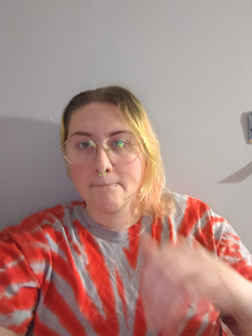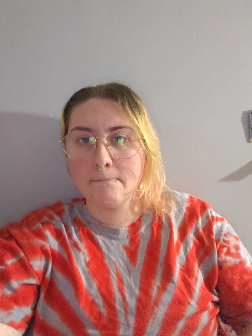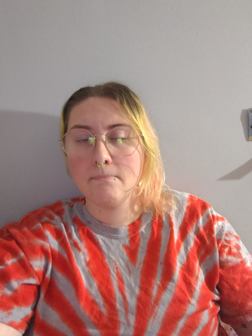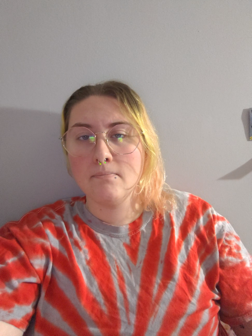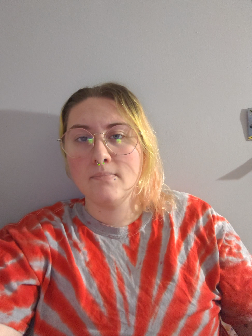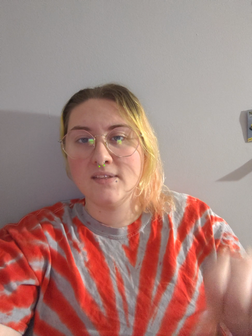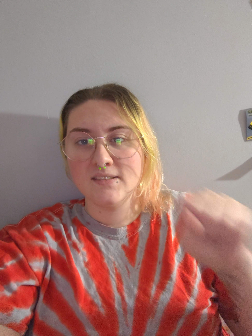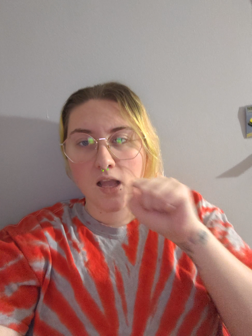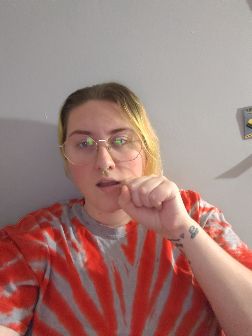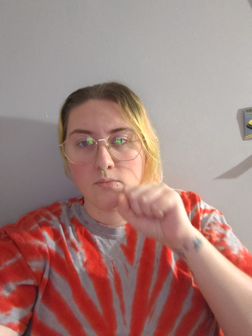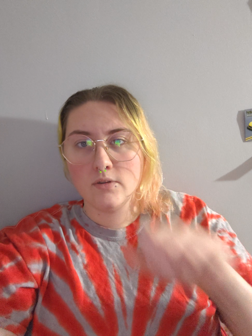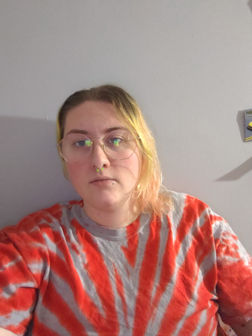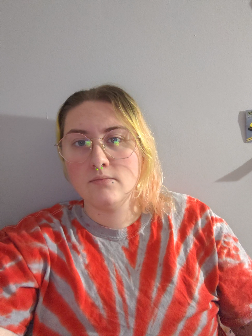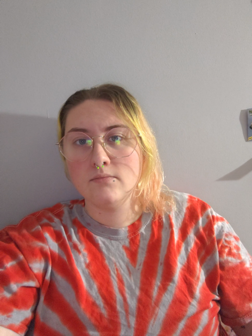carrot